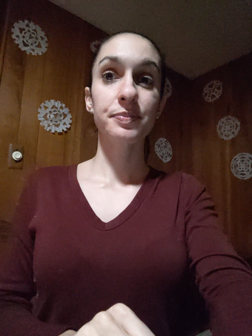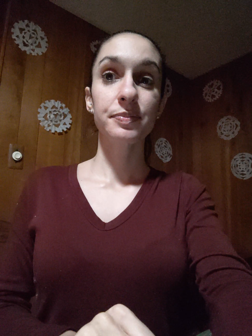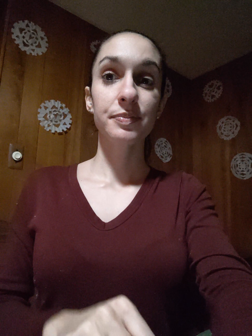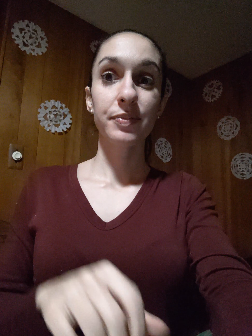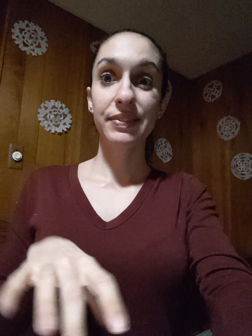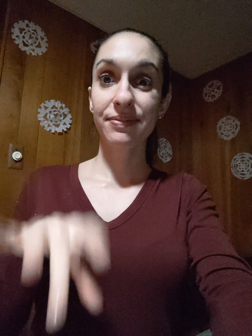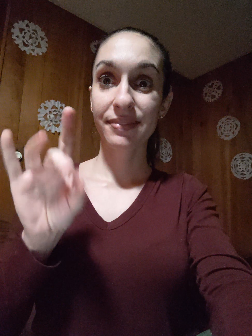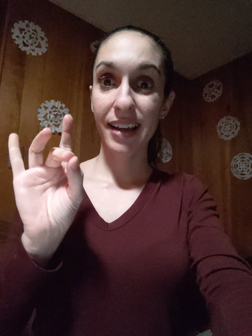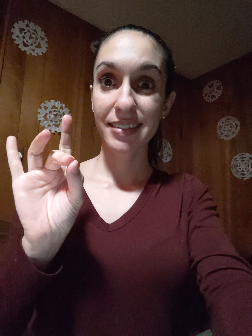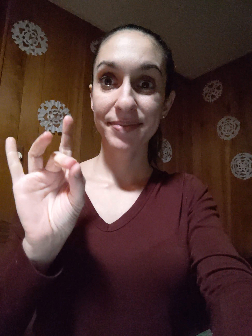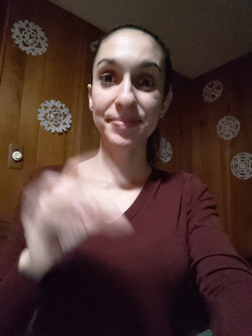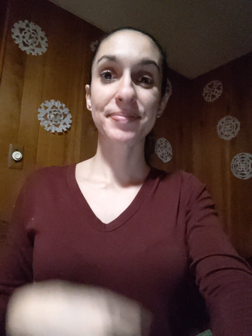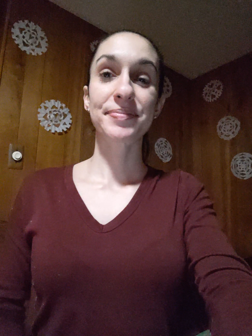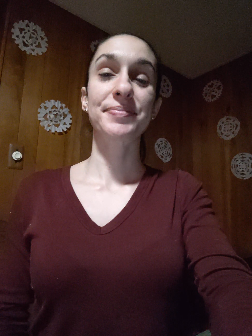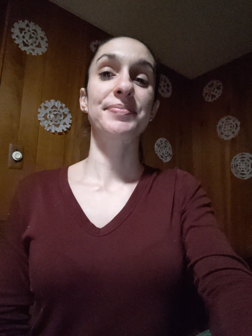find